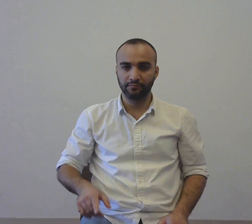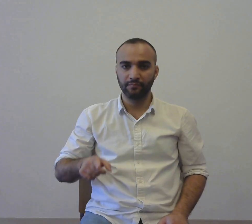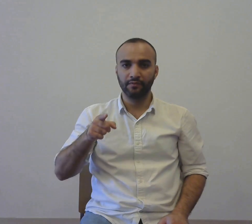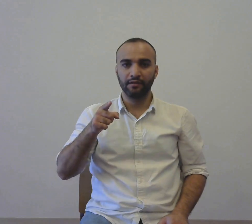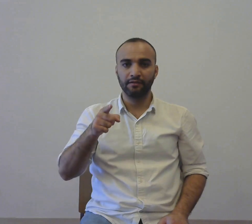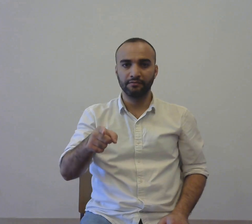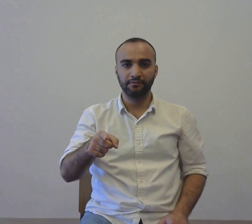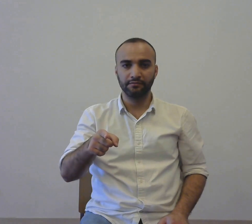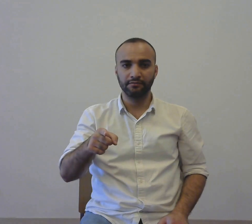siz